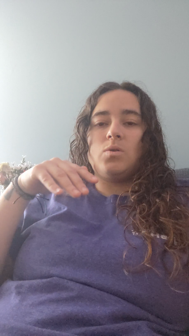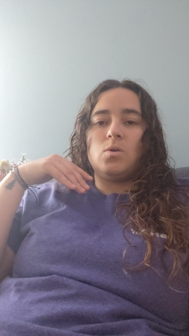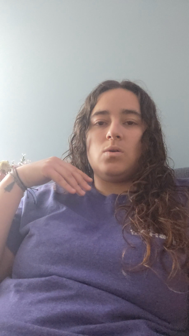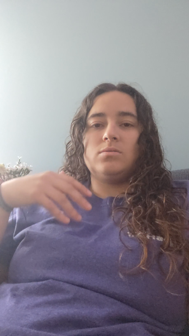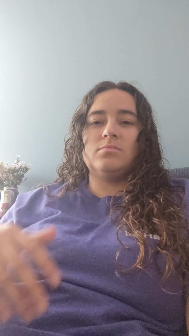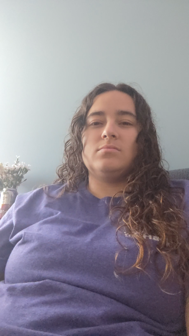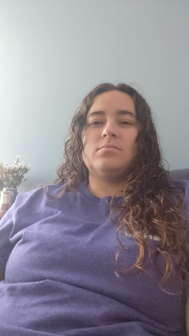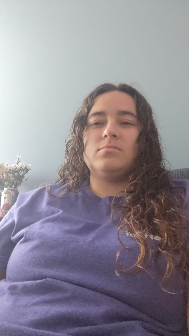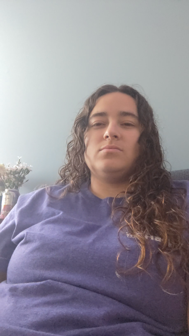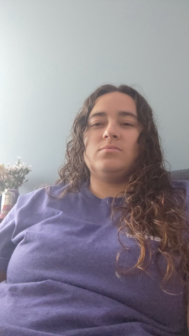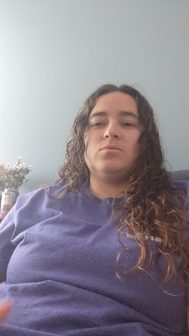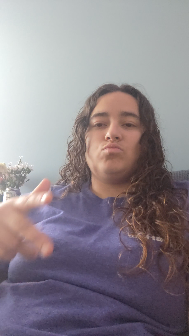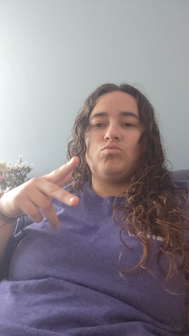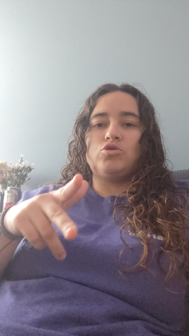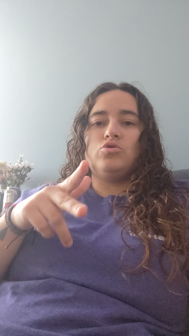garage